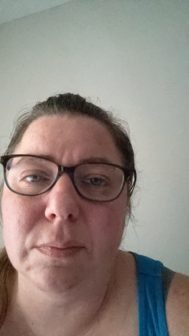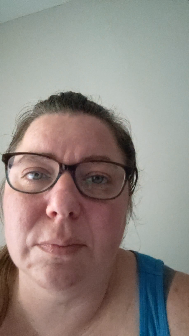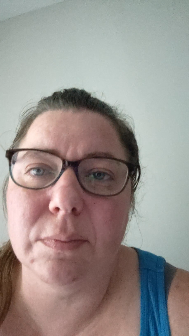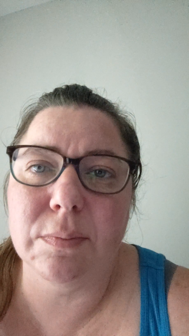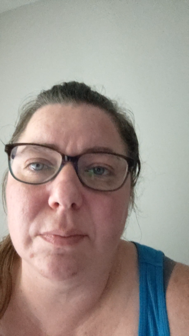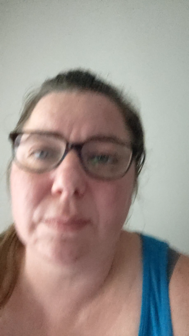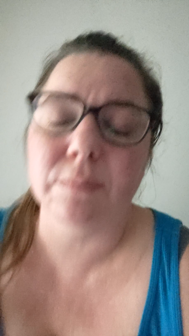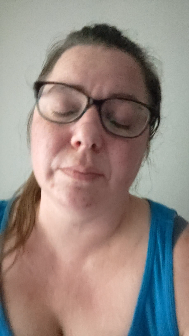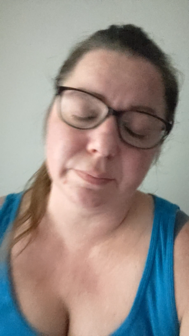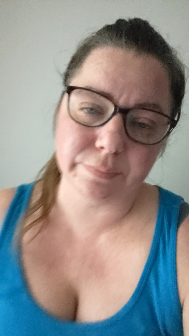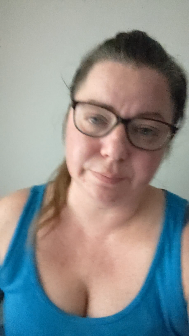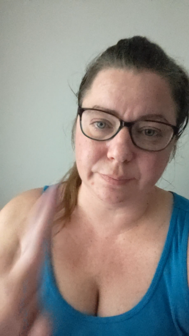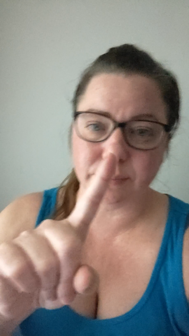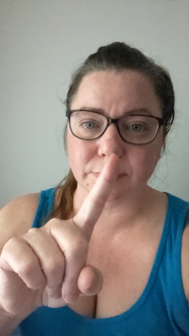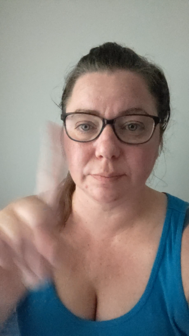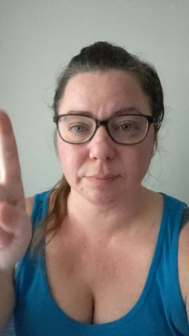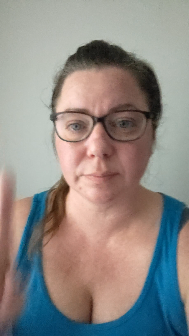but